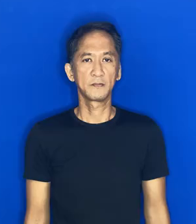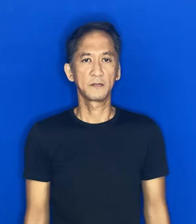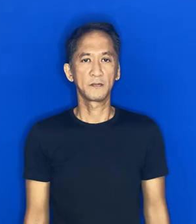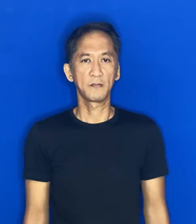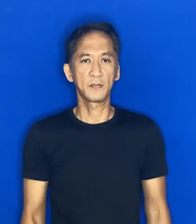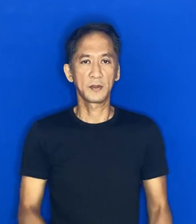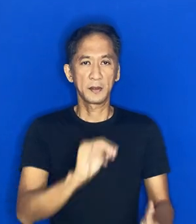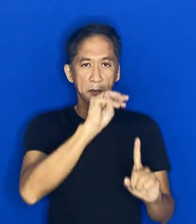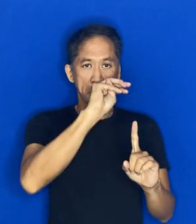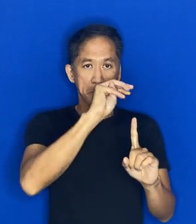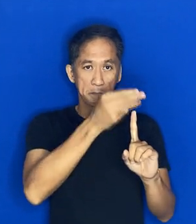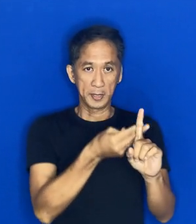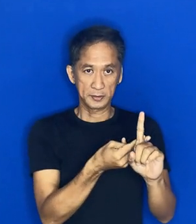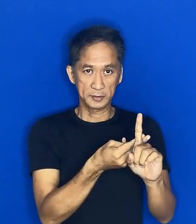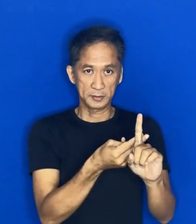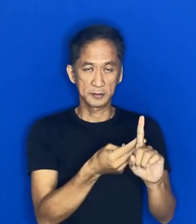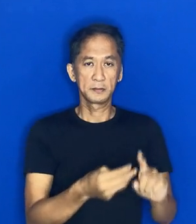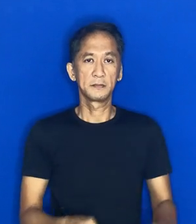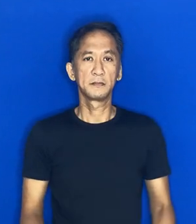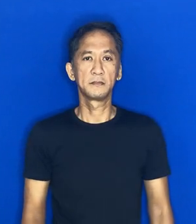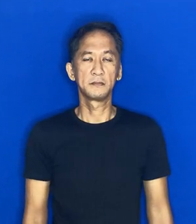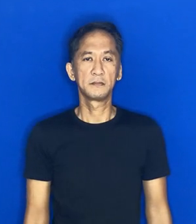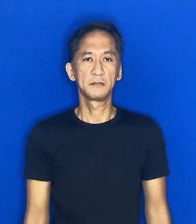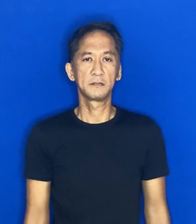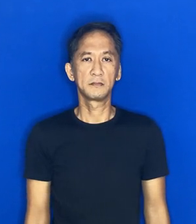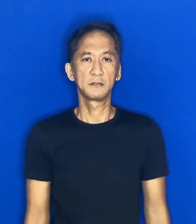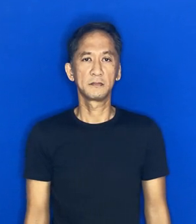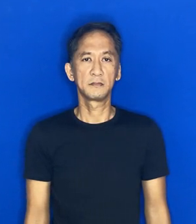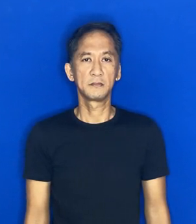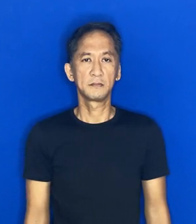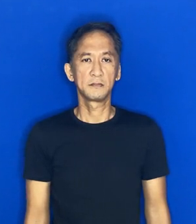march